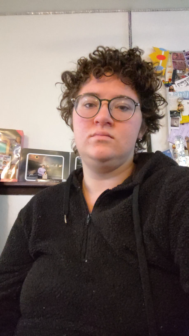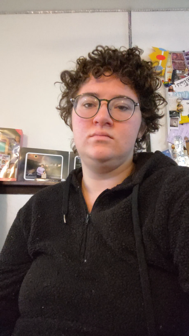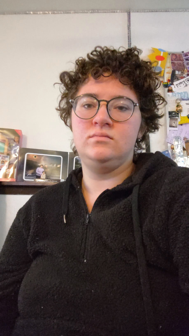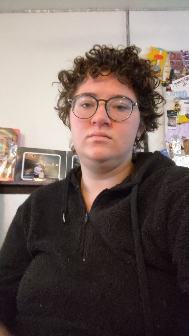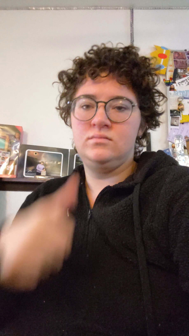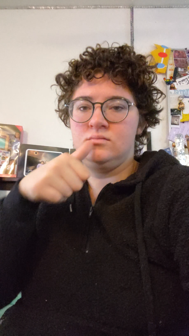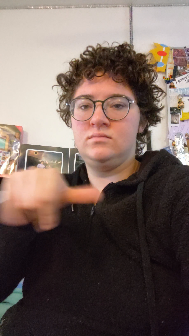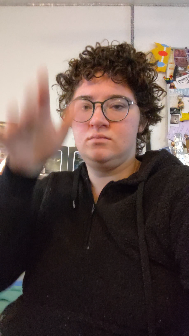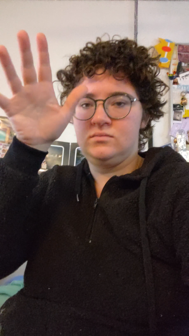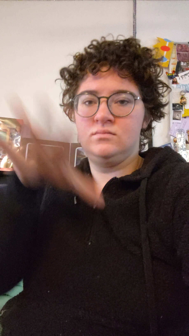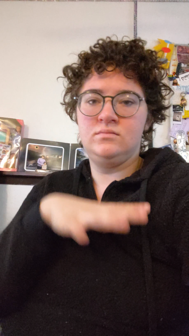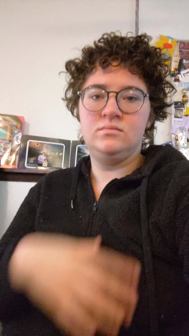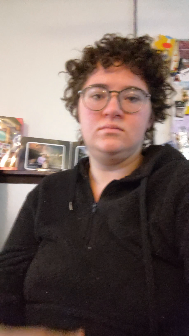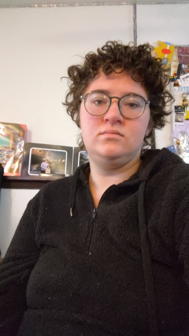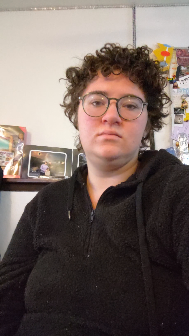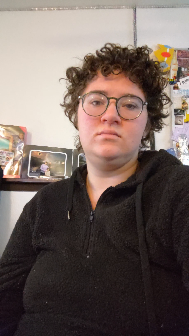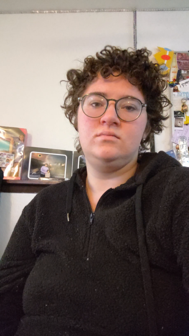mailman